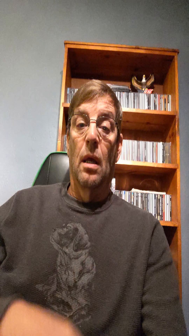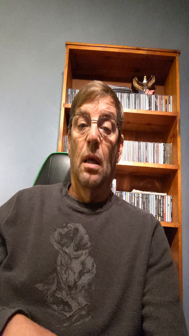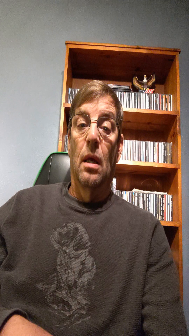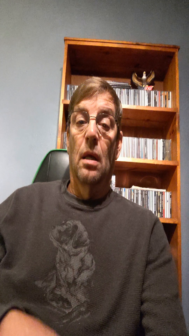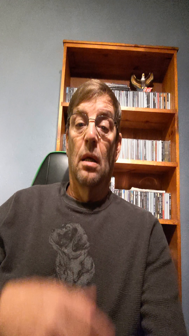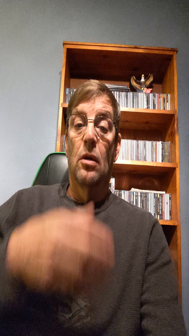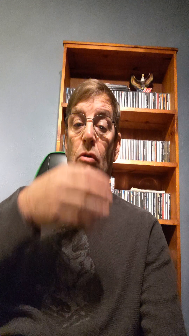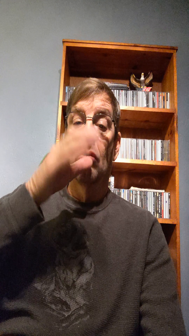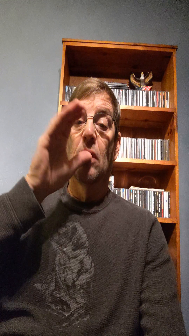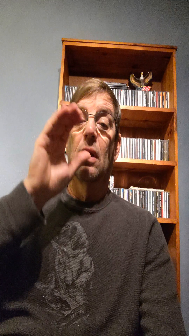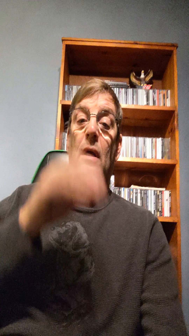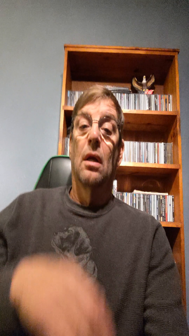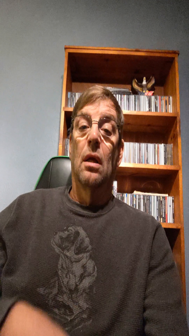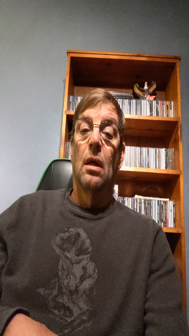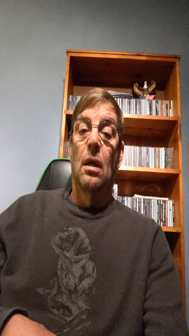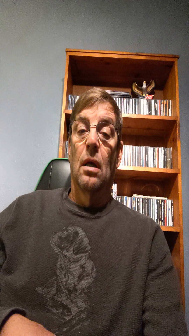drink